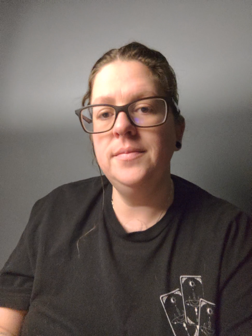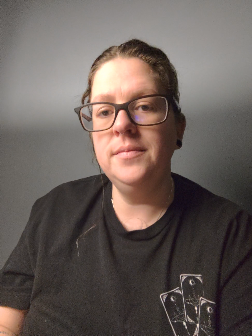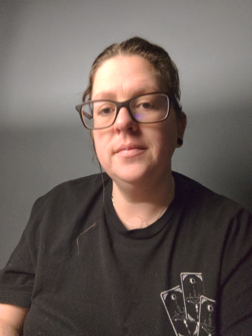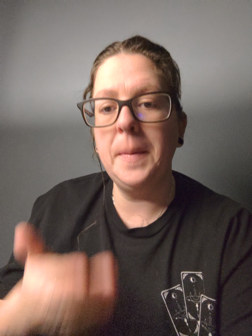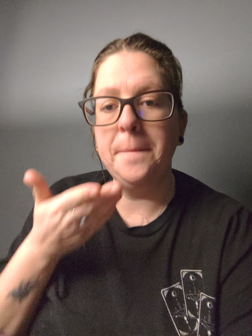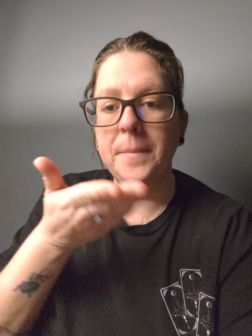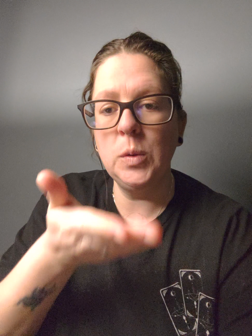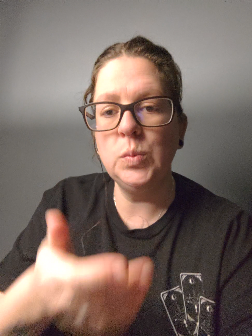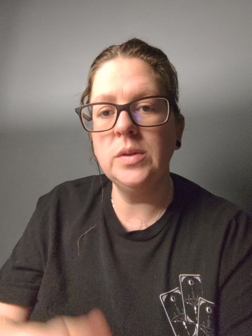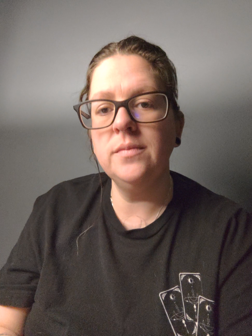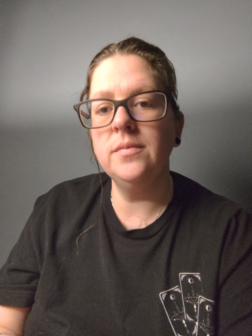boat